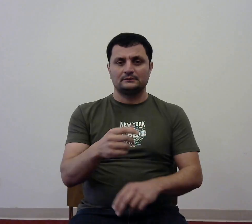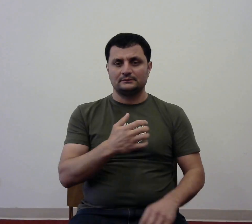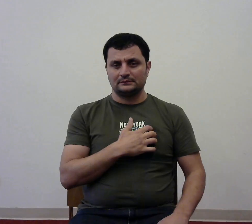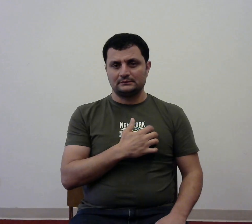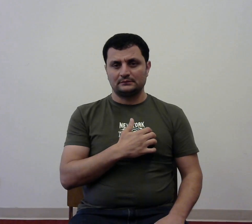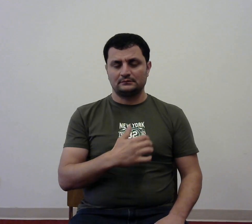istəmək